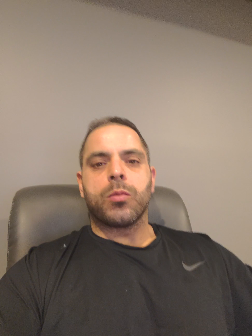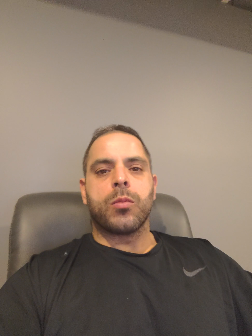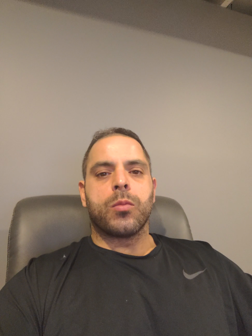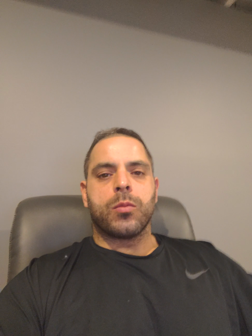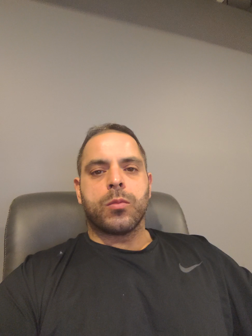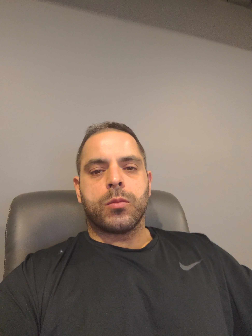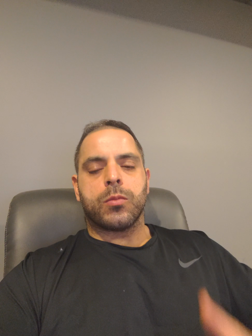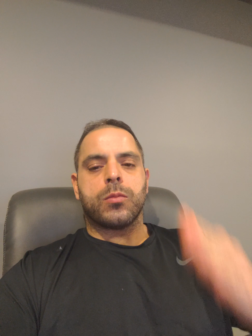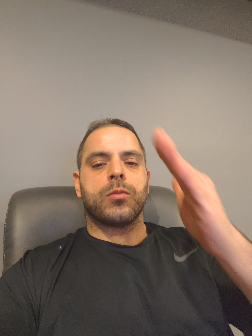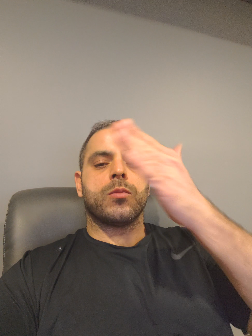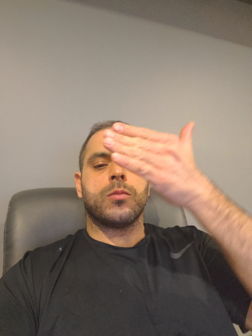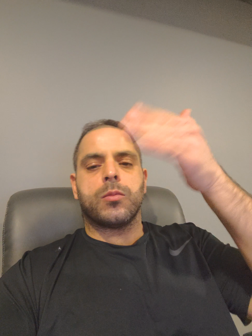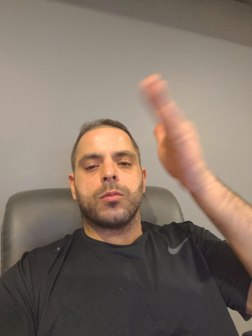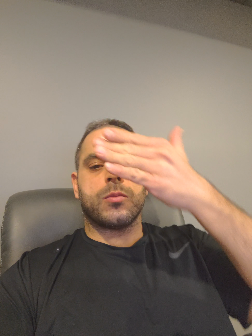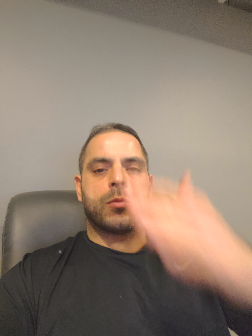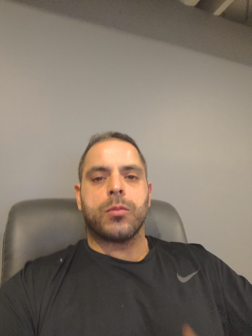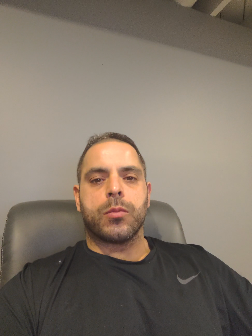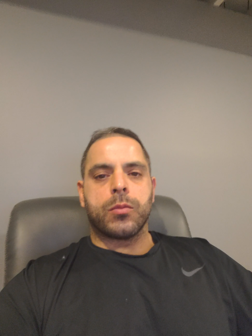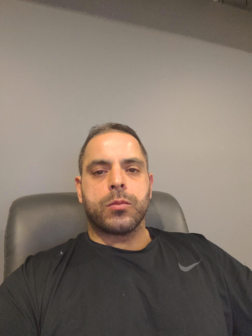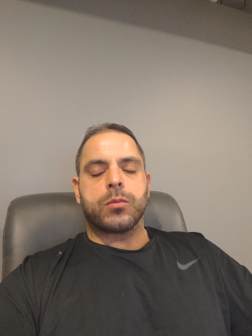flag